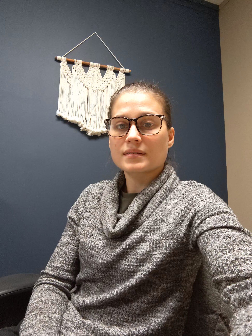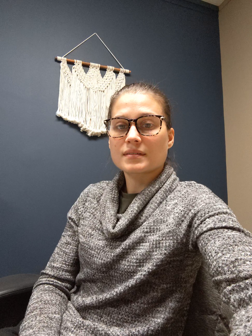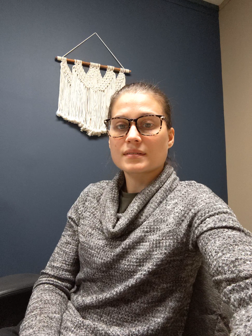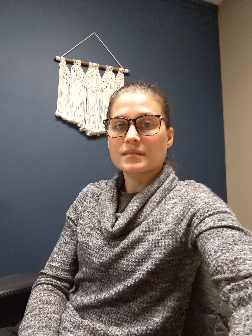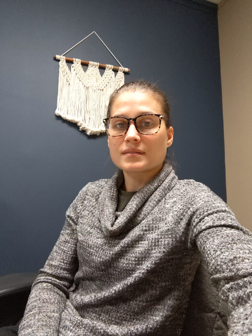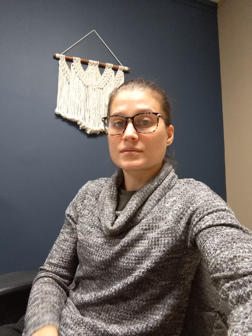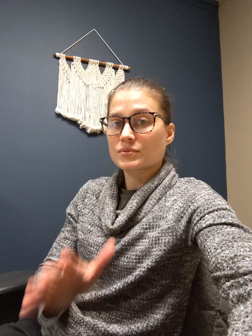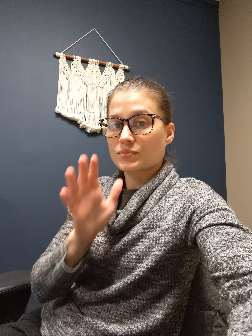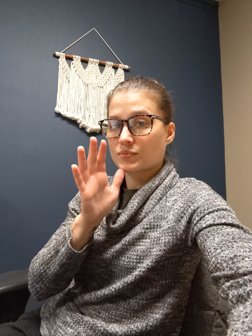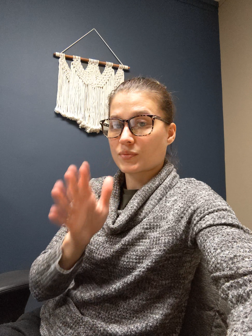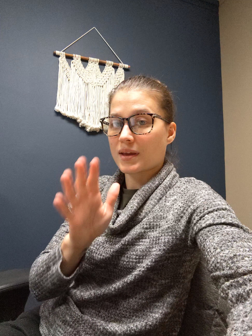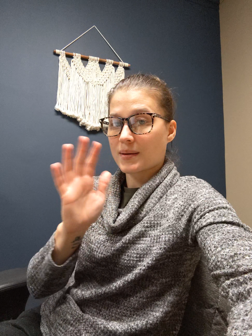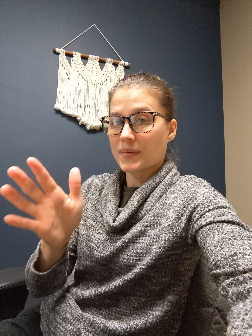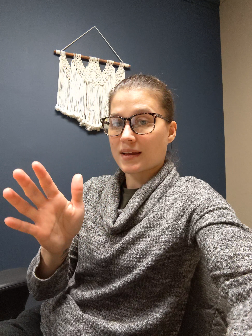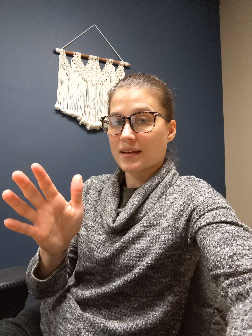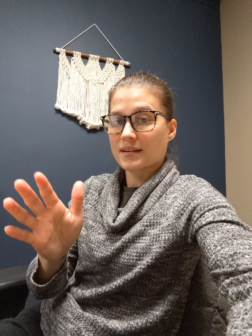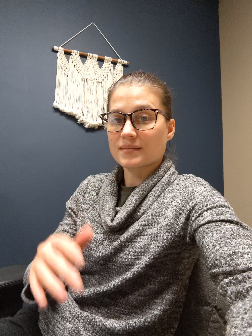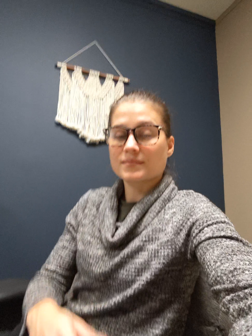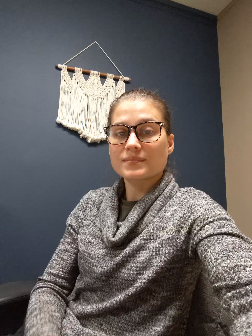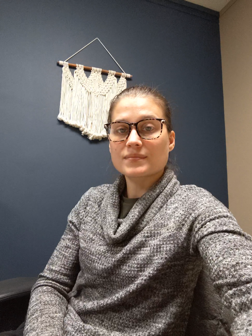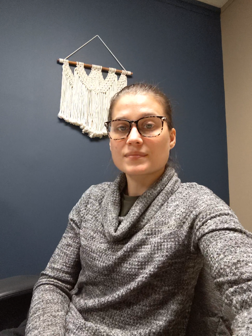grandma